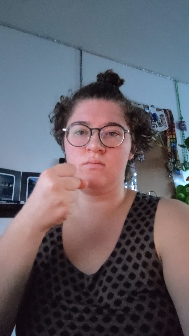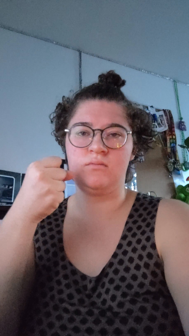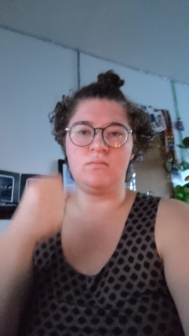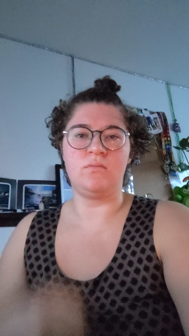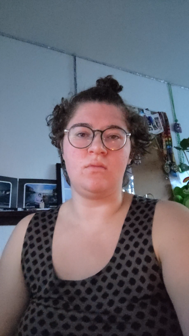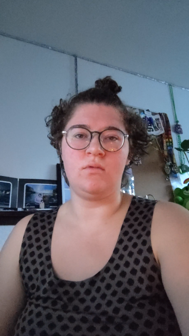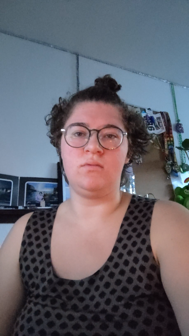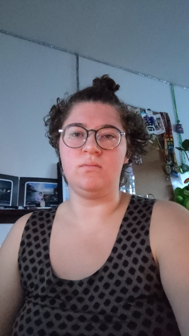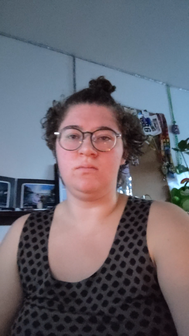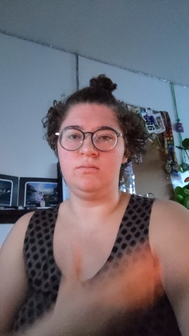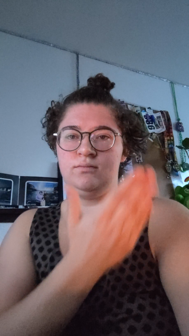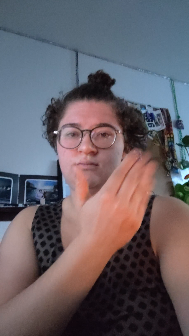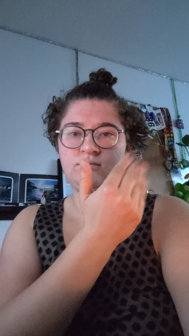butterfly